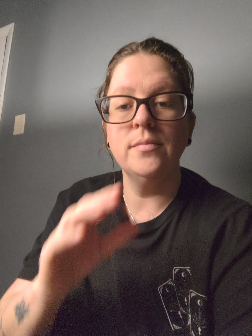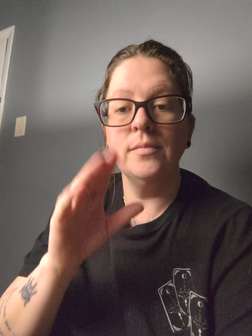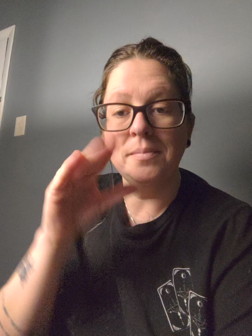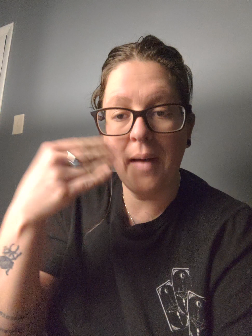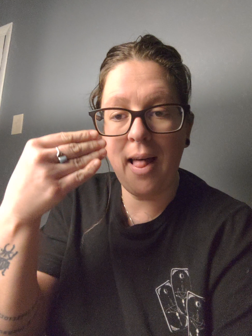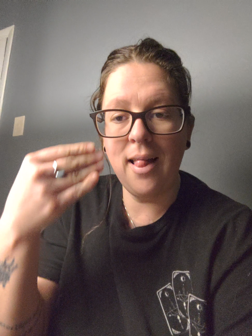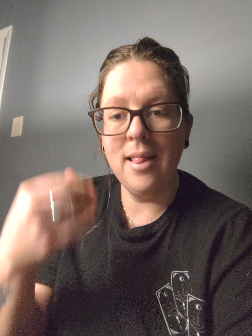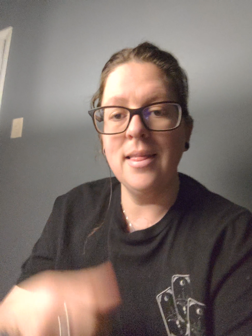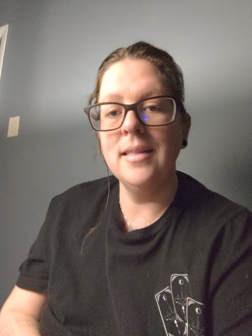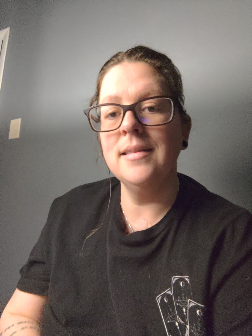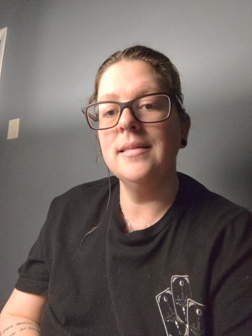smile